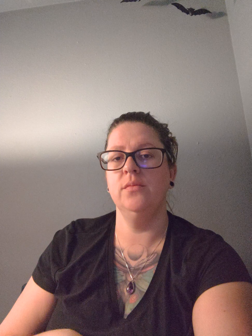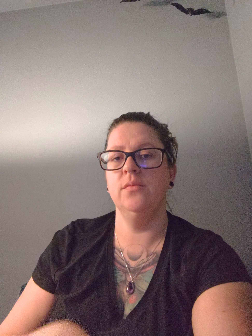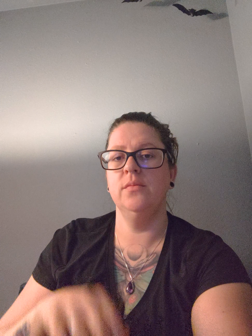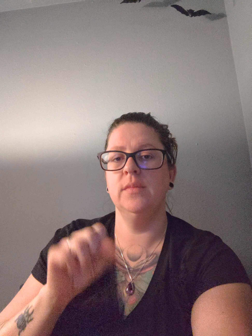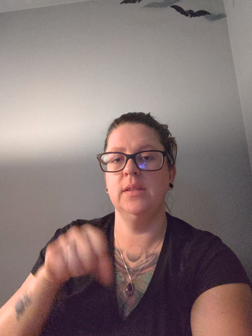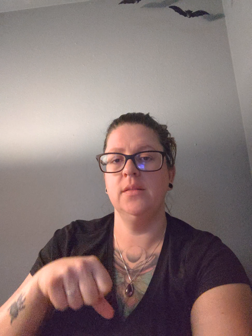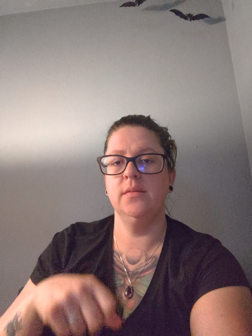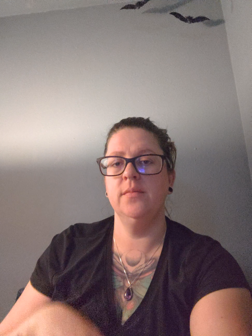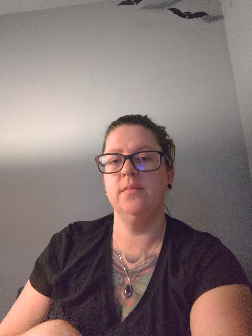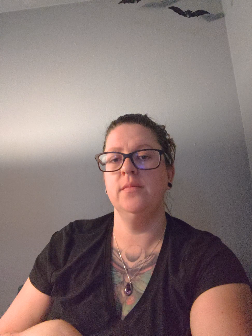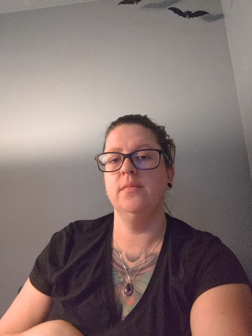yes